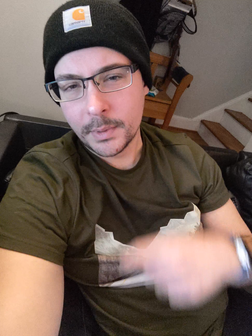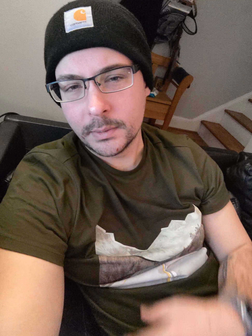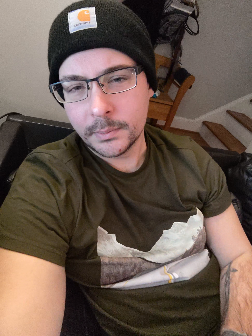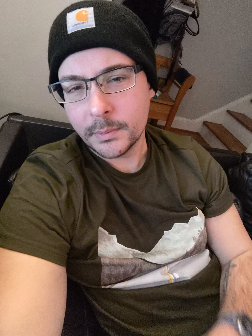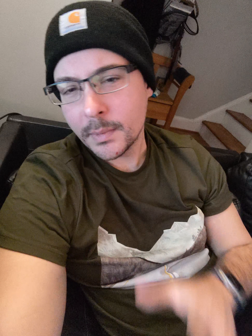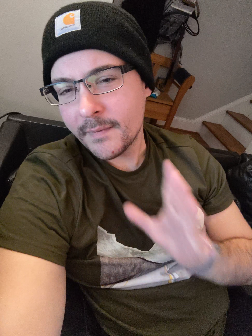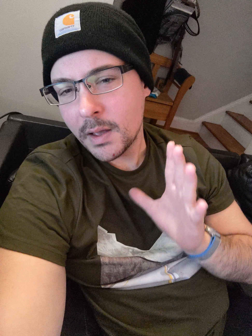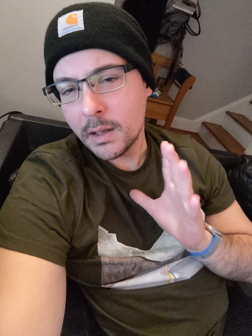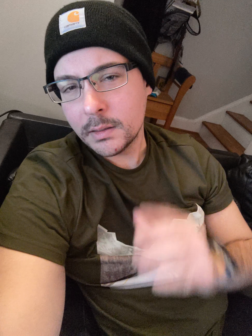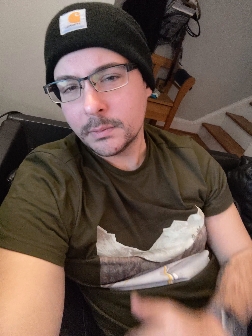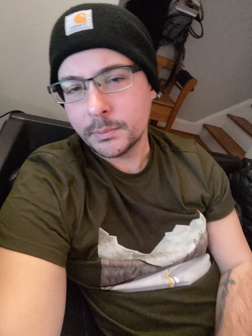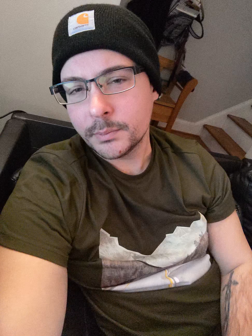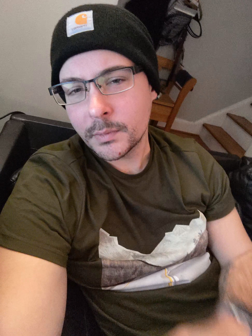fine